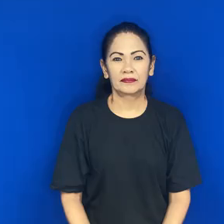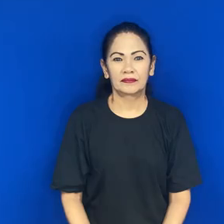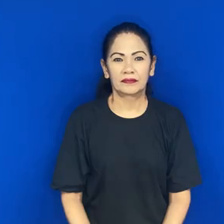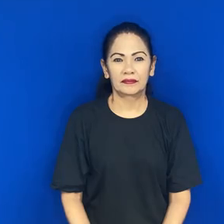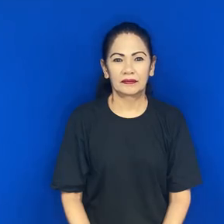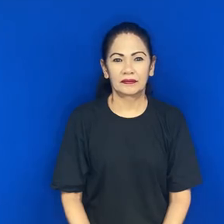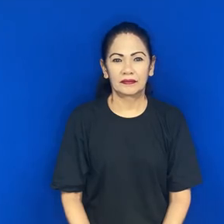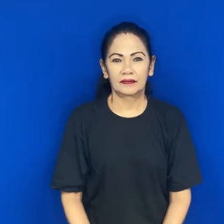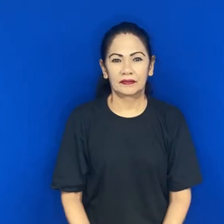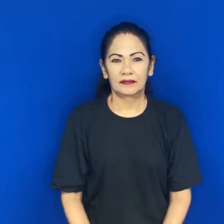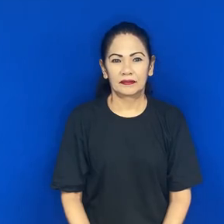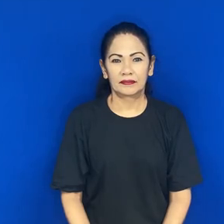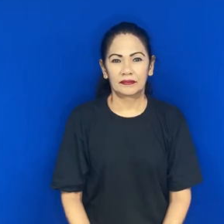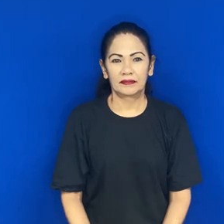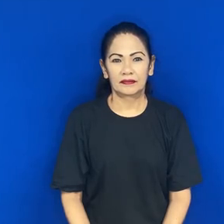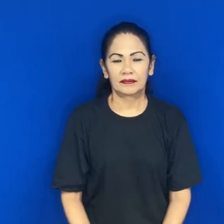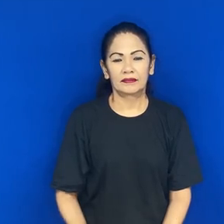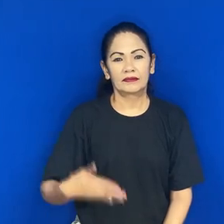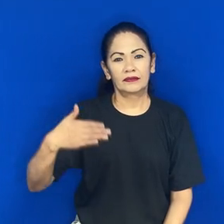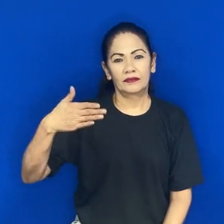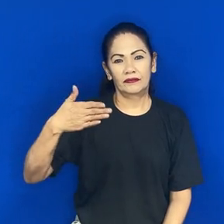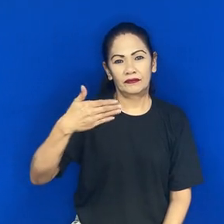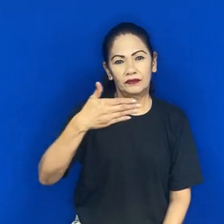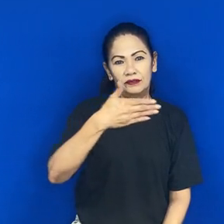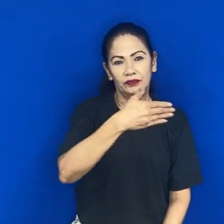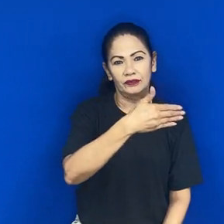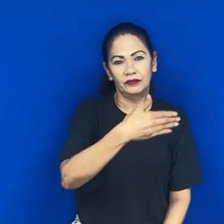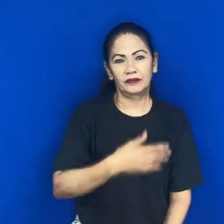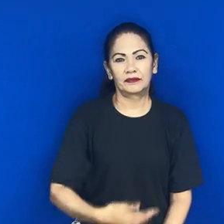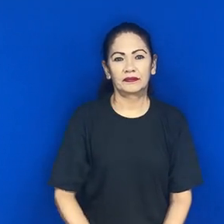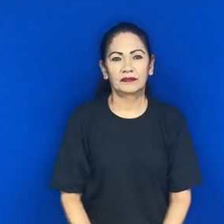fish